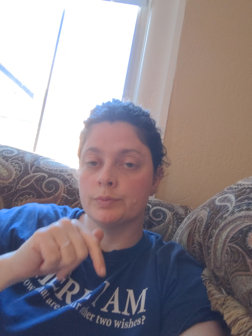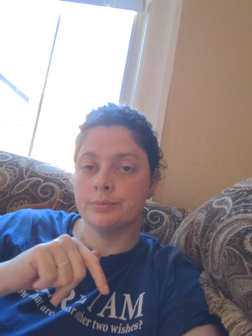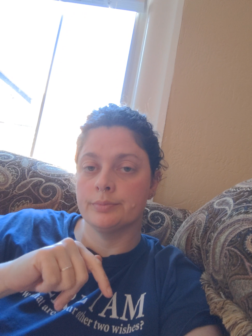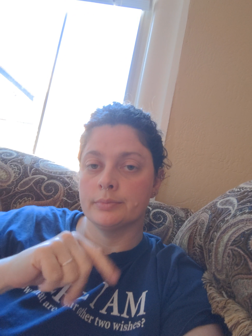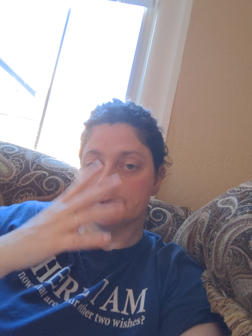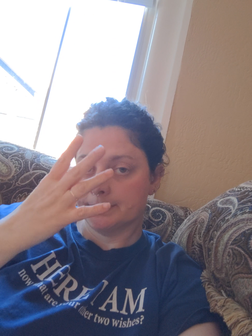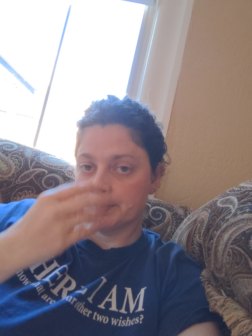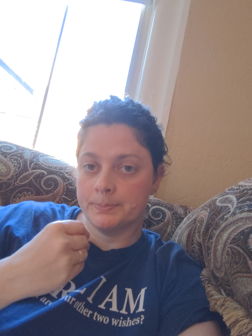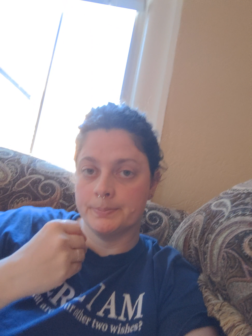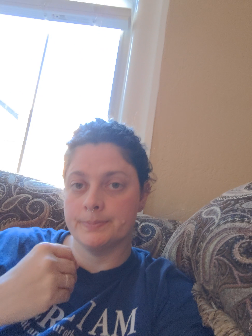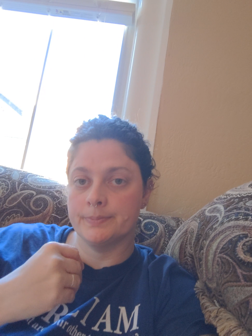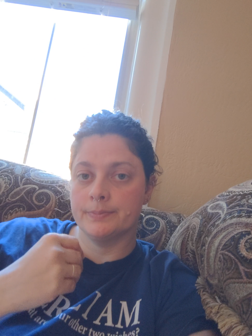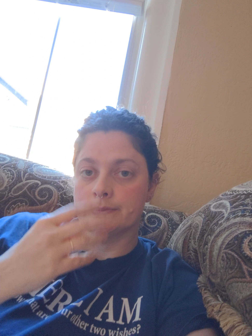sleep